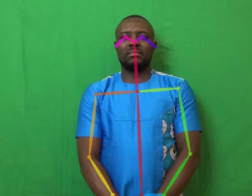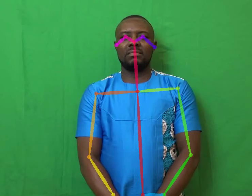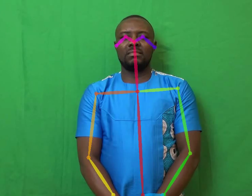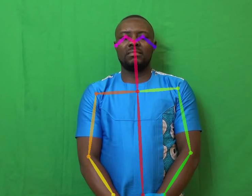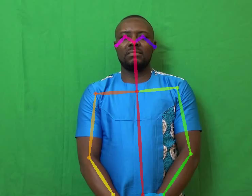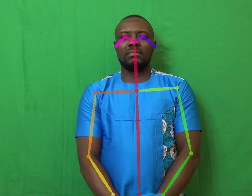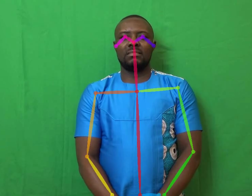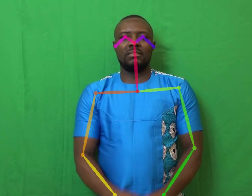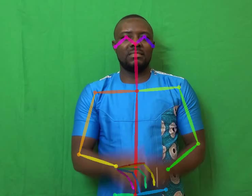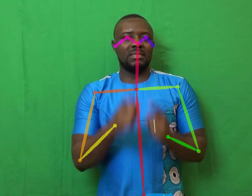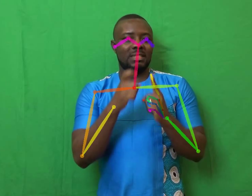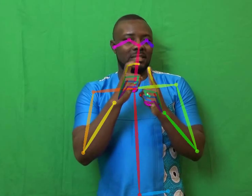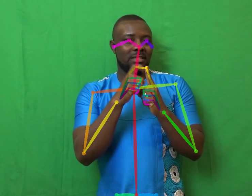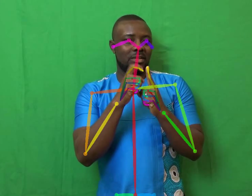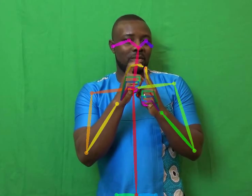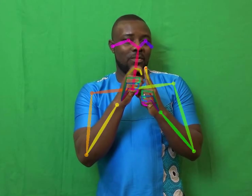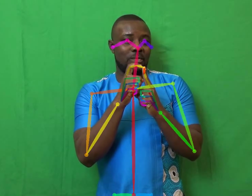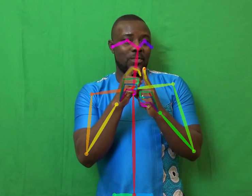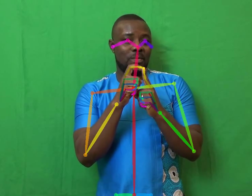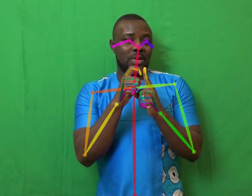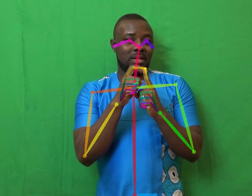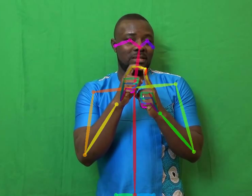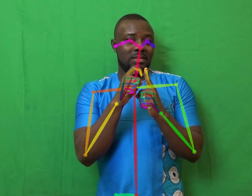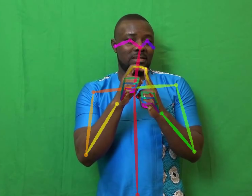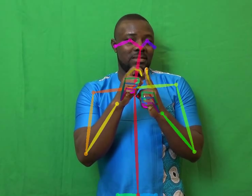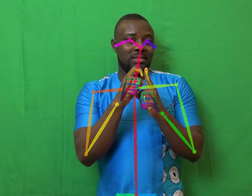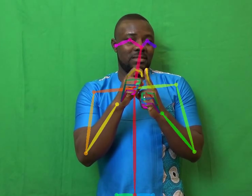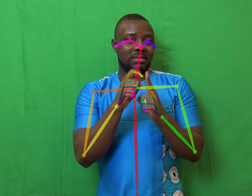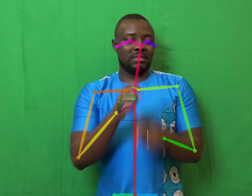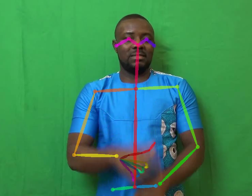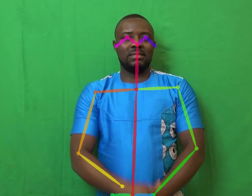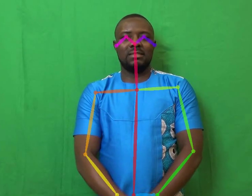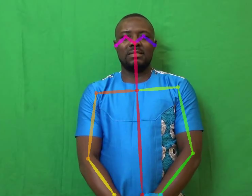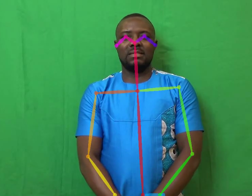rice